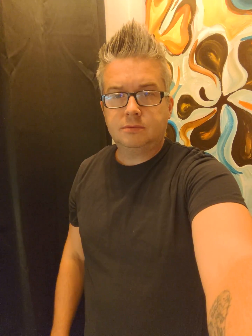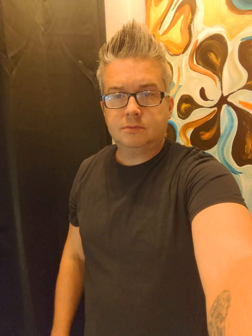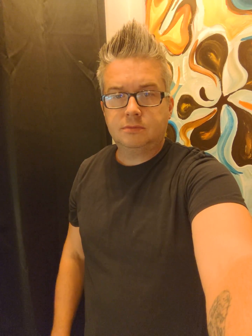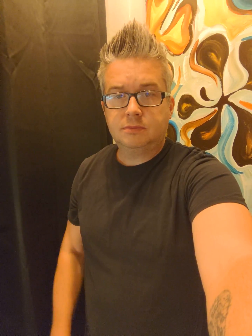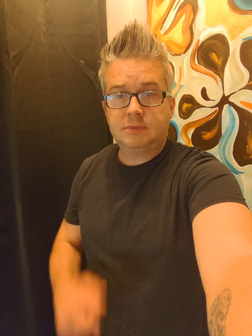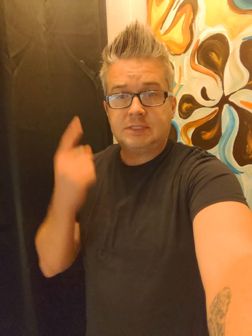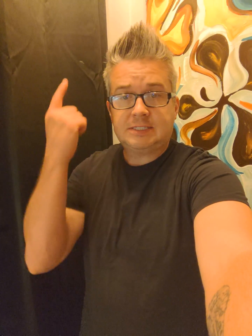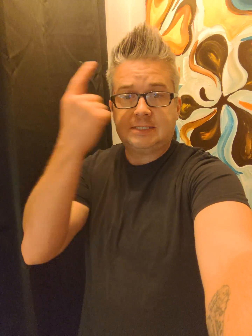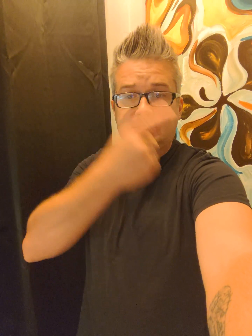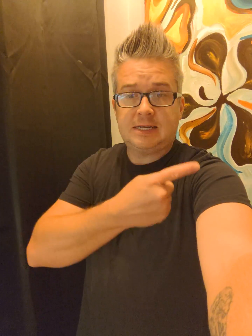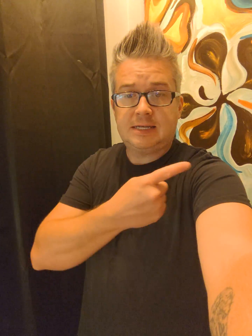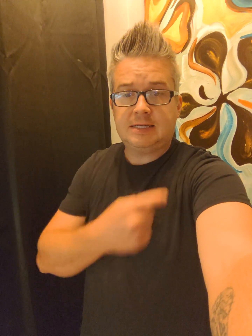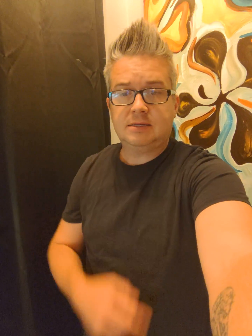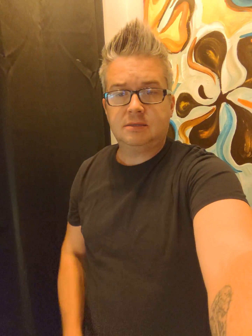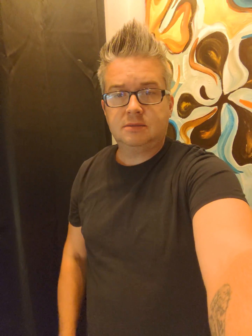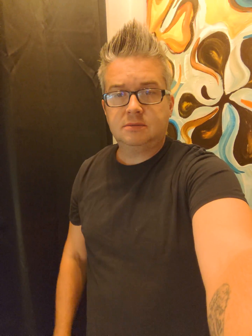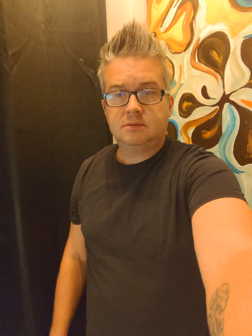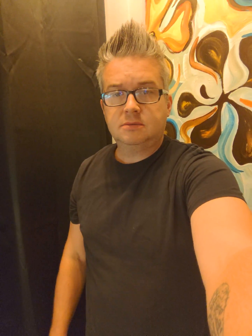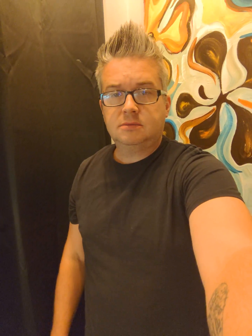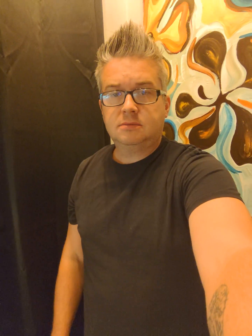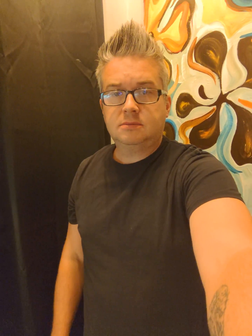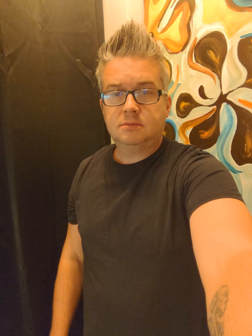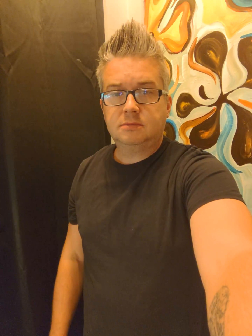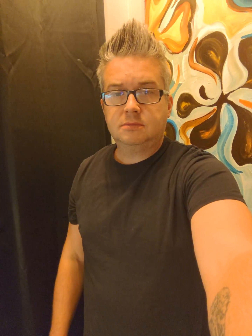day